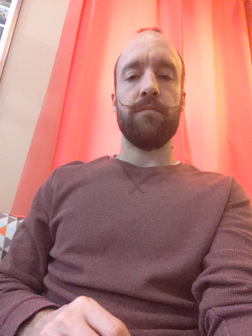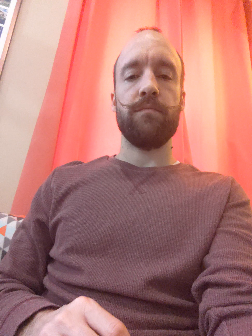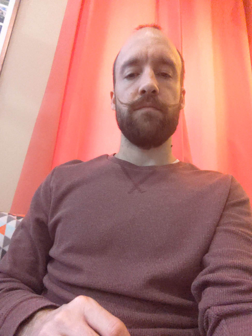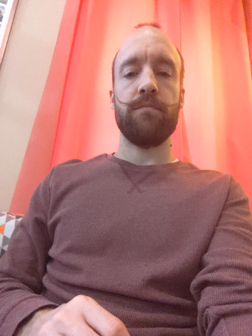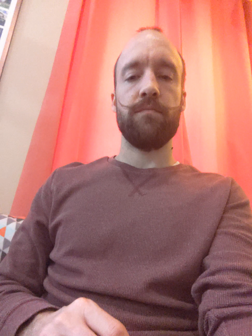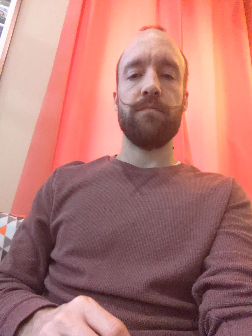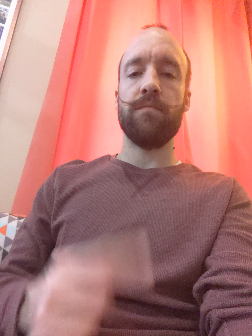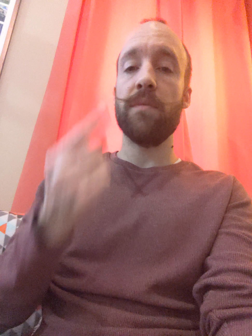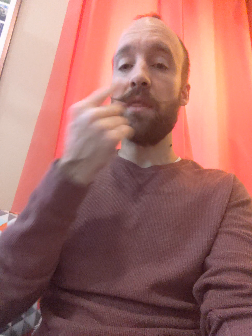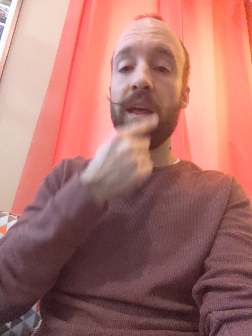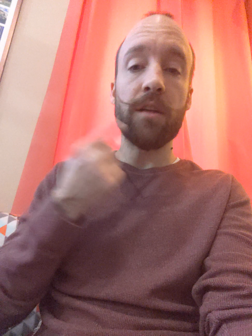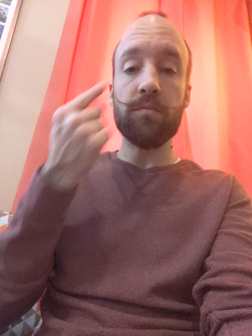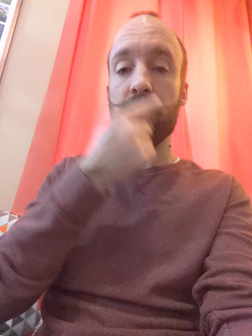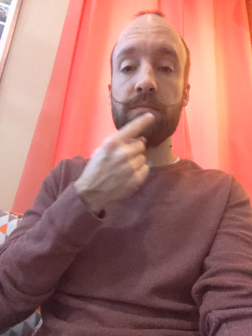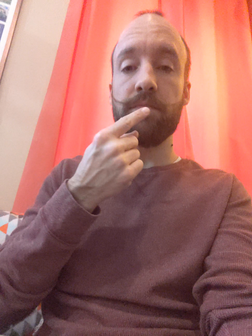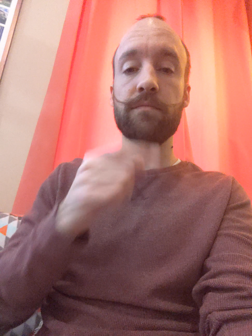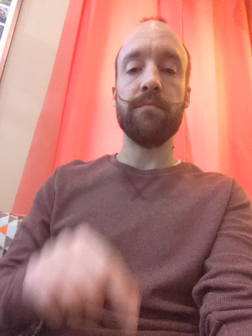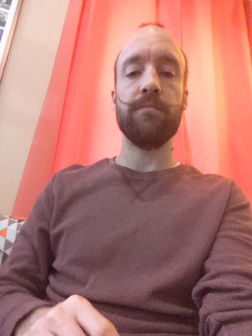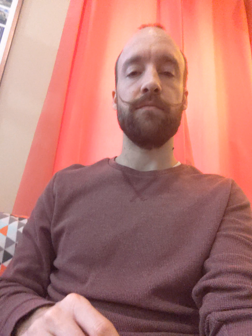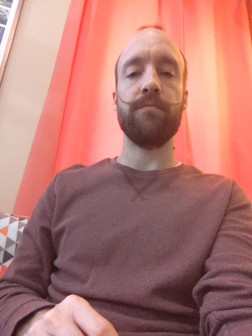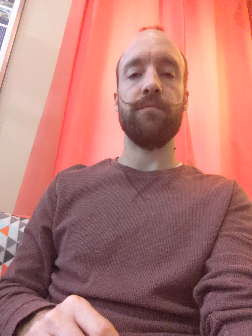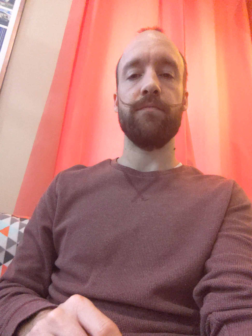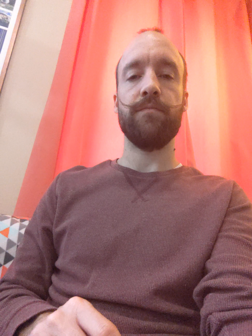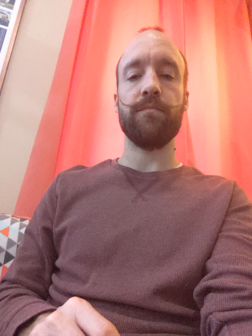mouth